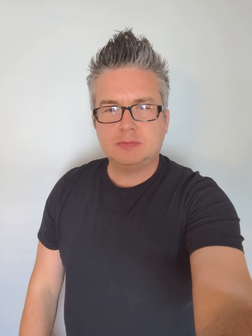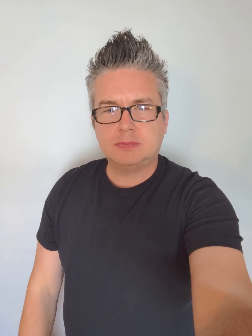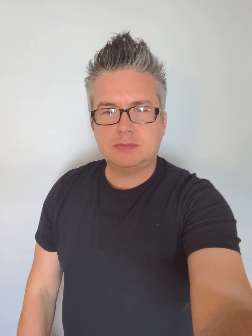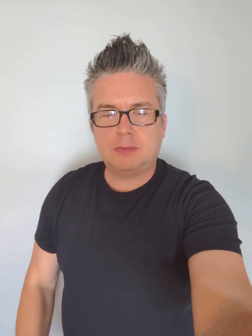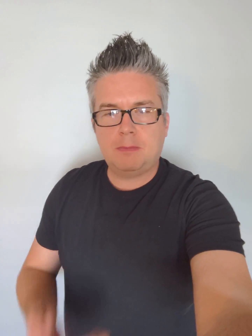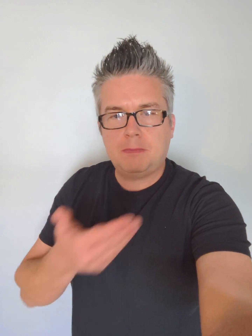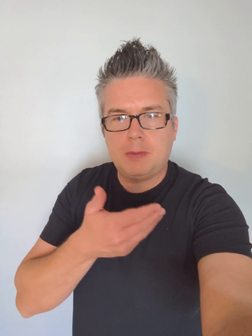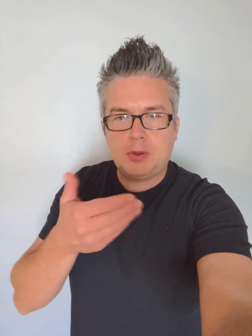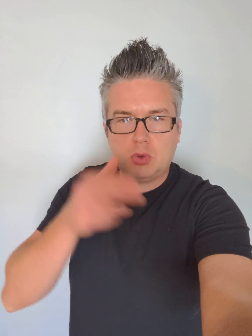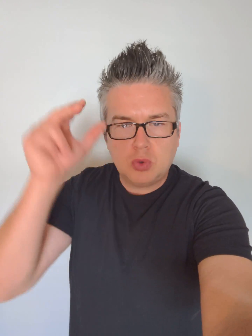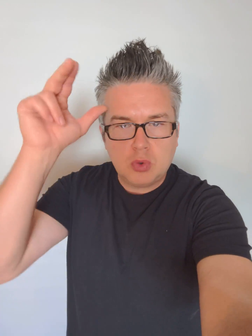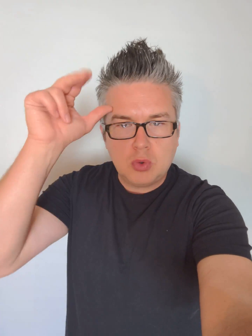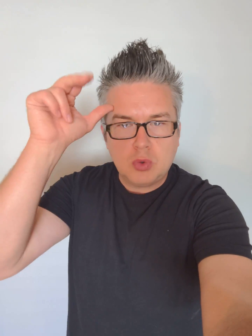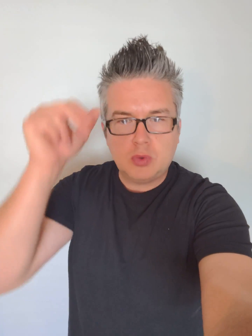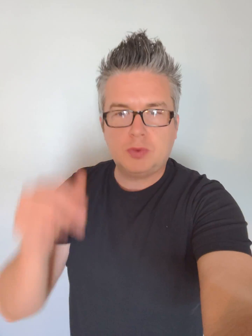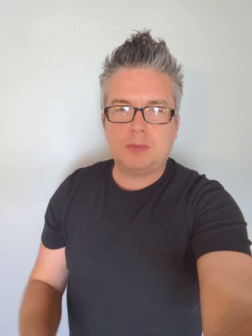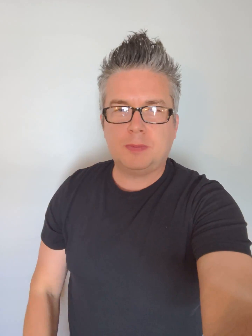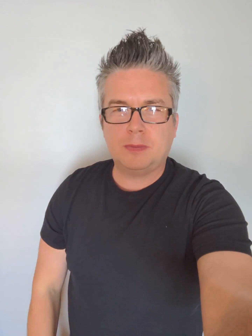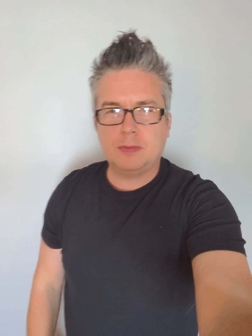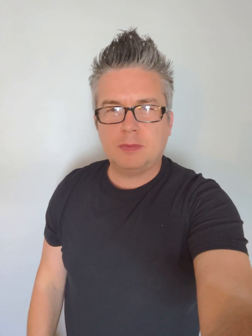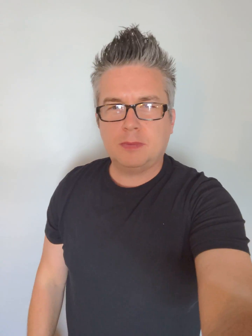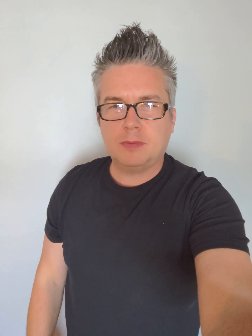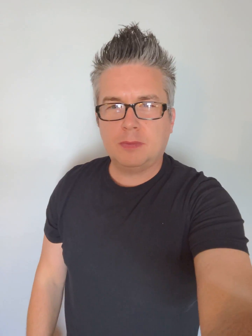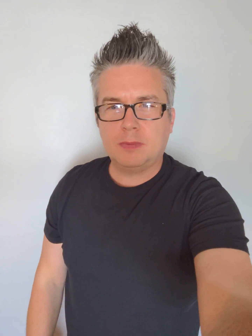pony